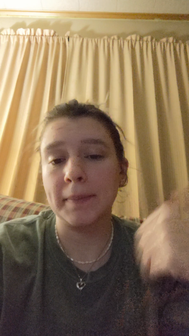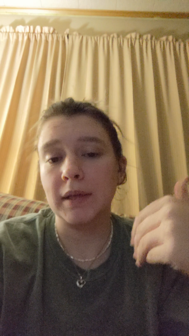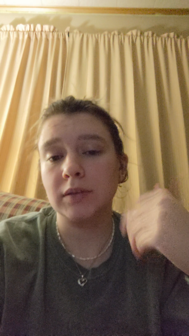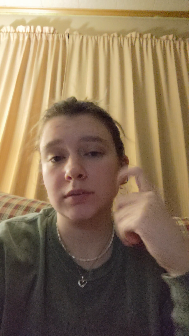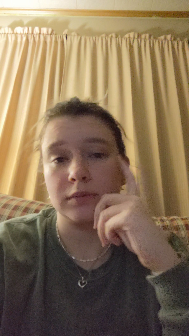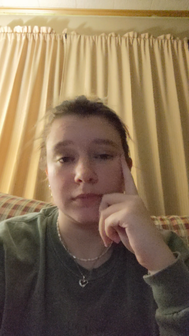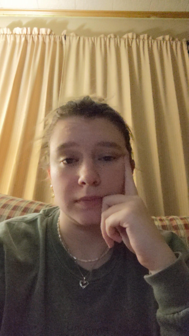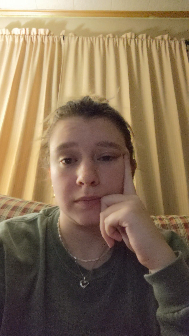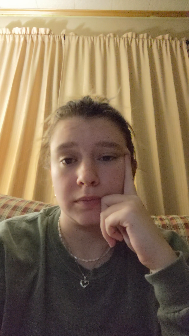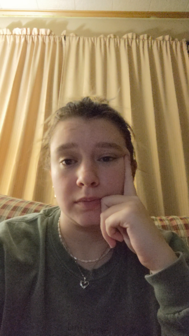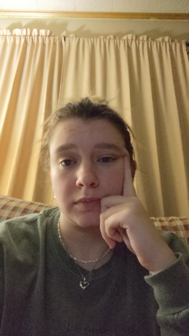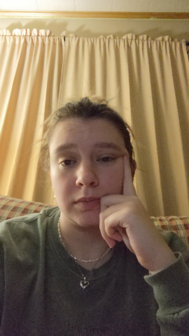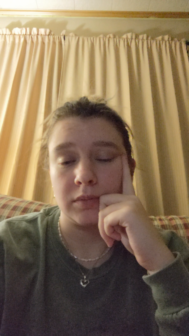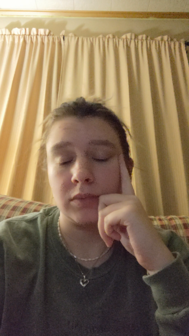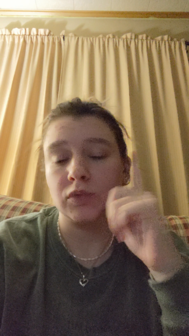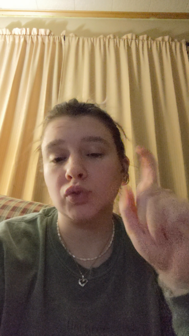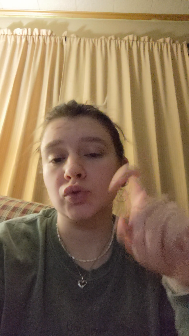should